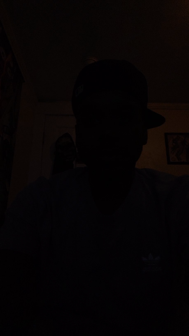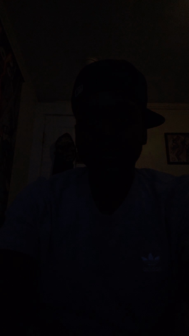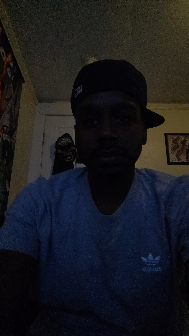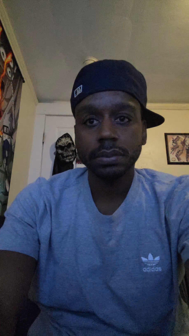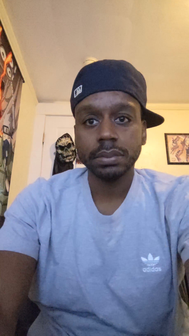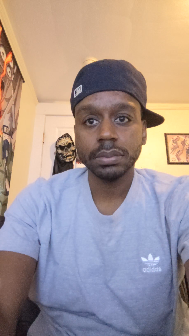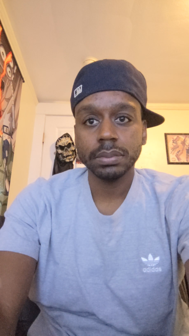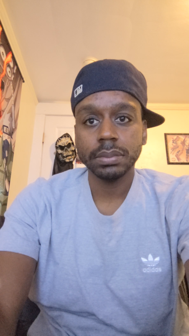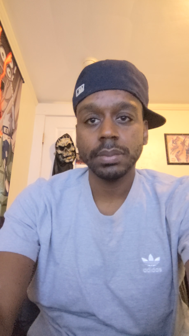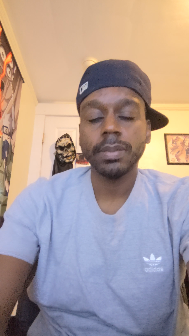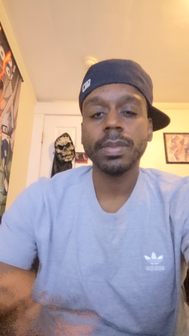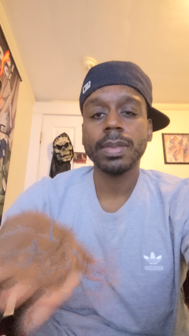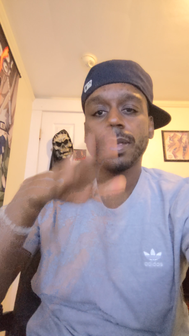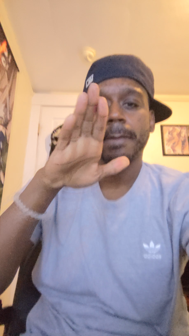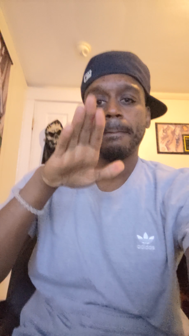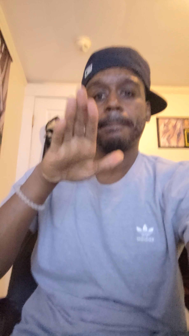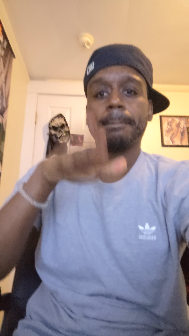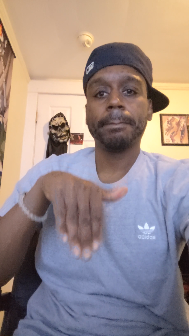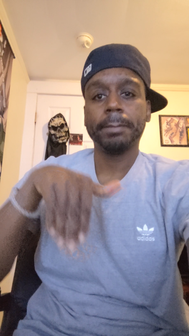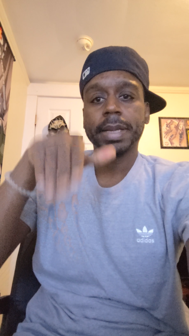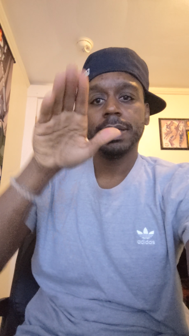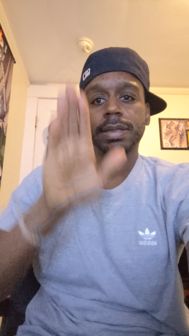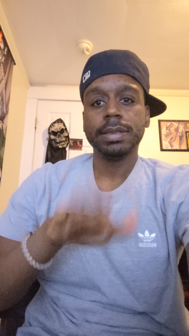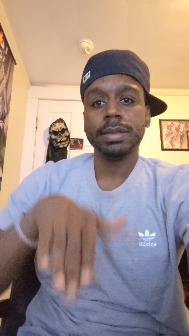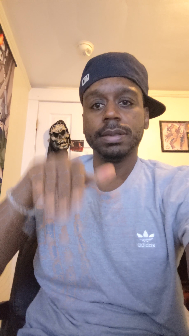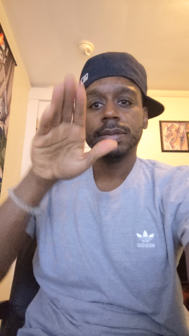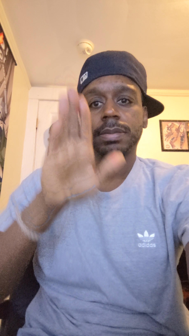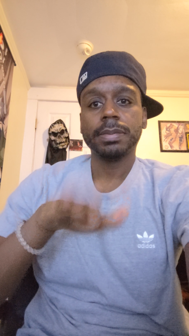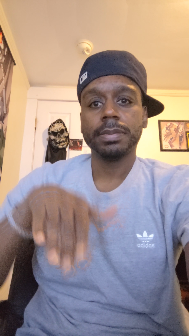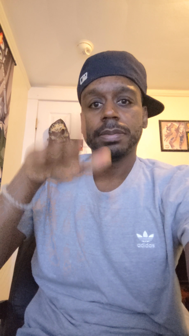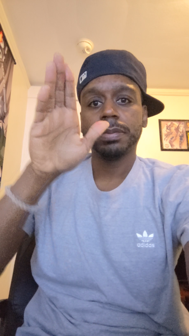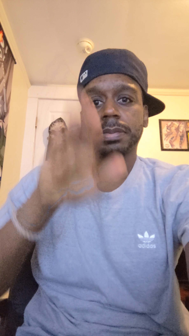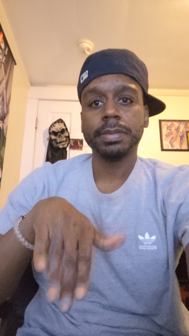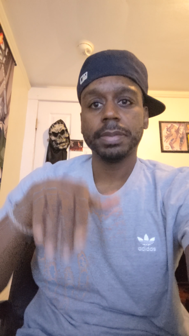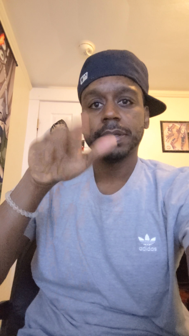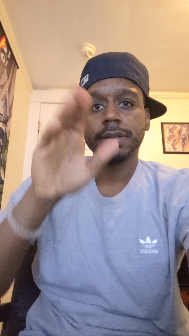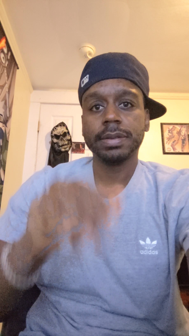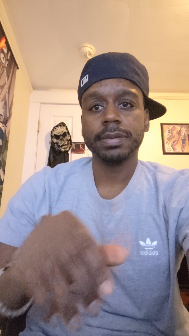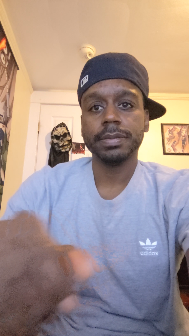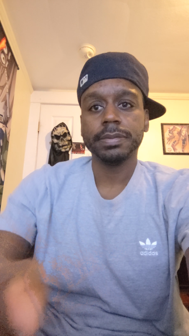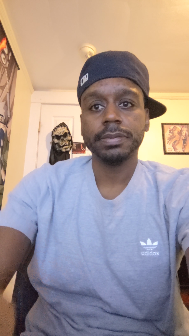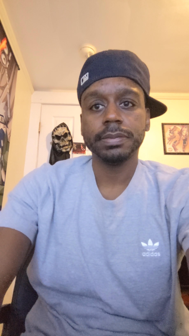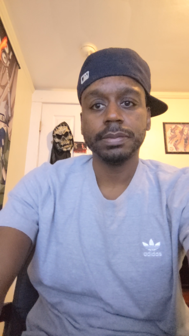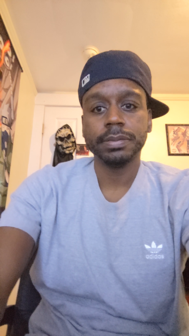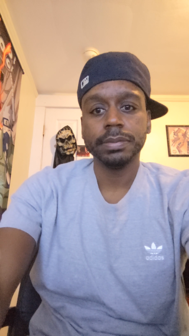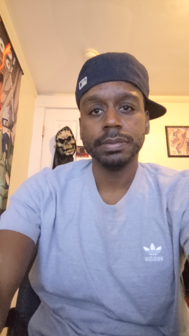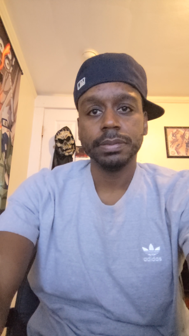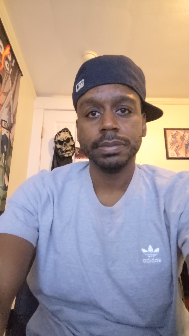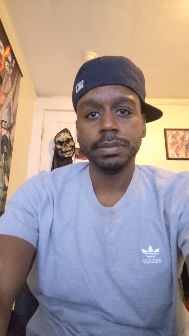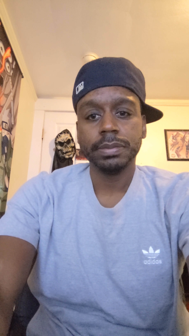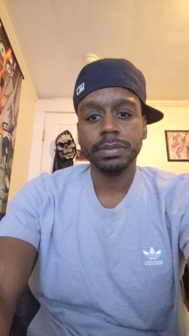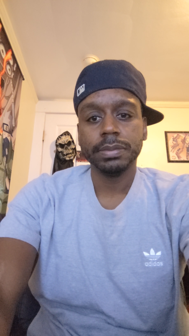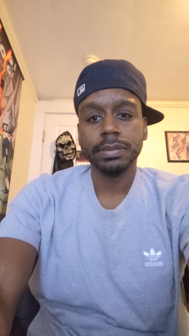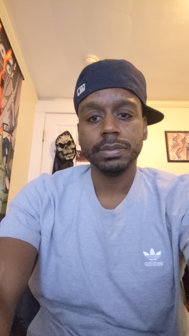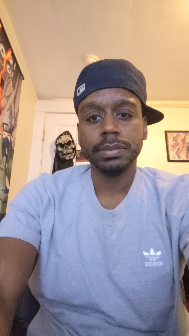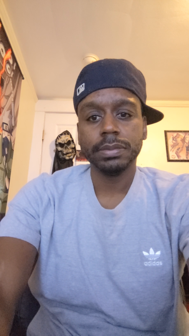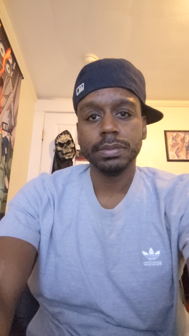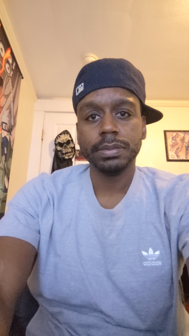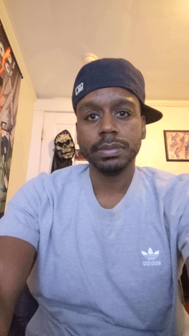paint